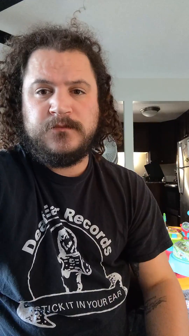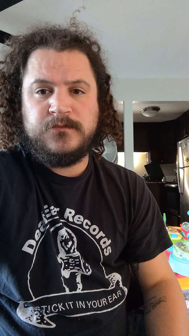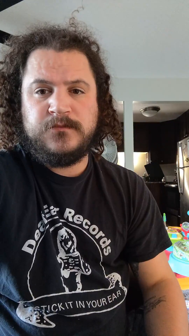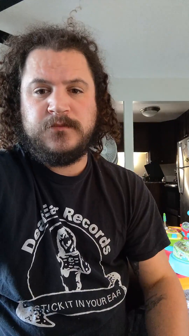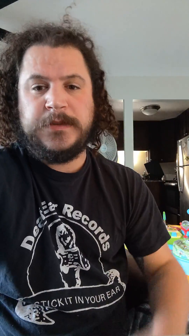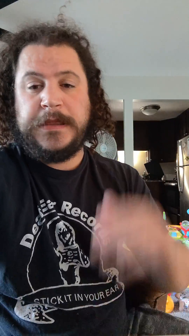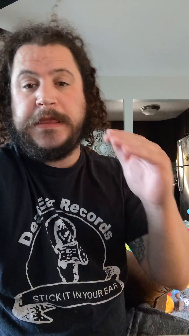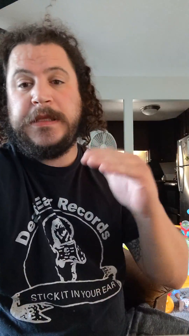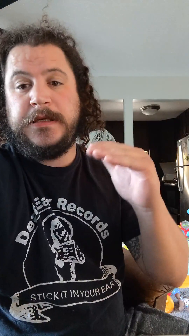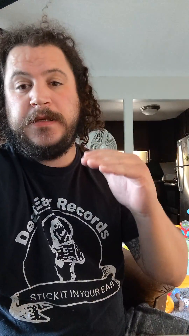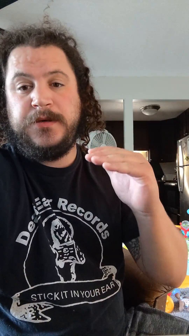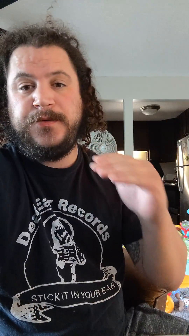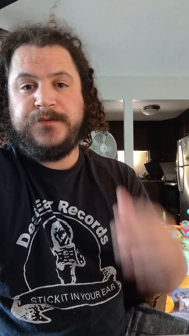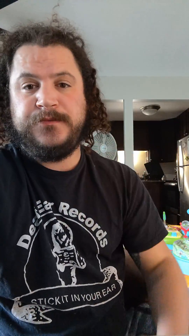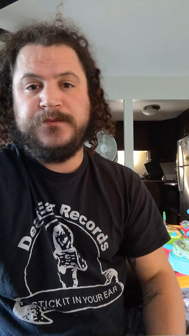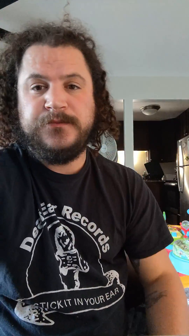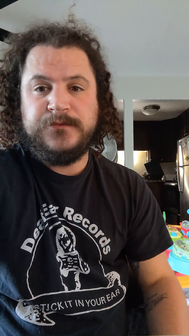little